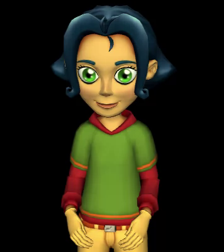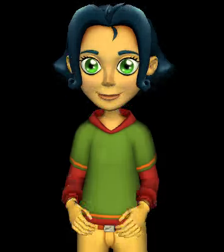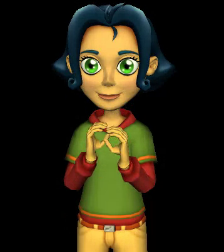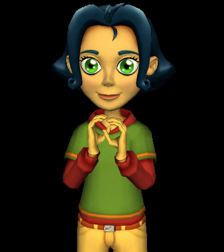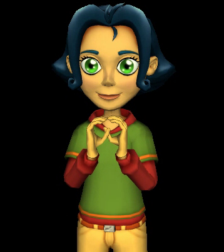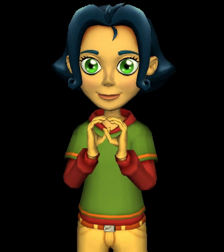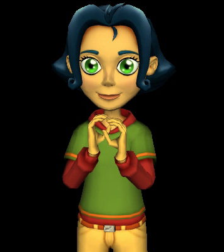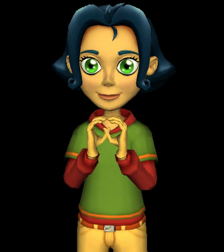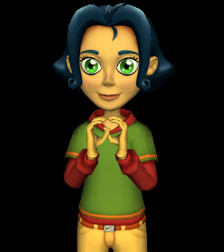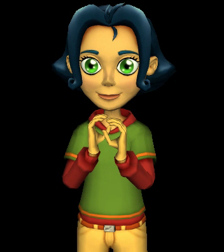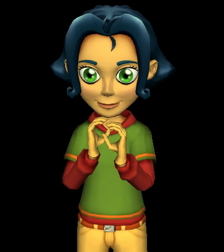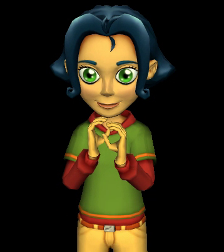فهم